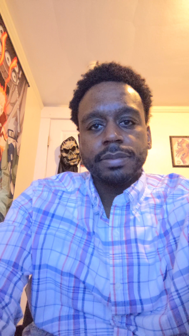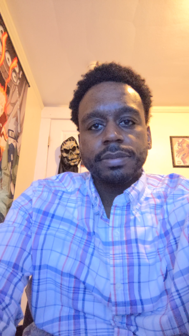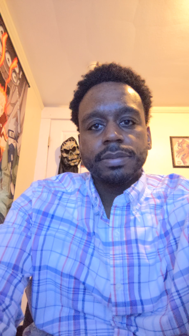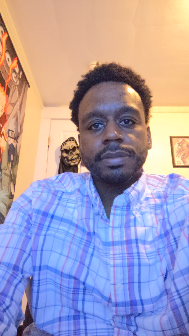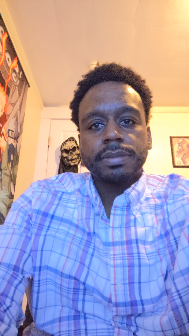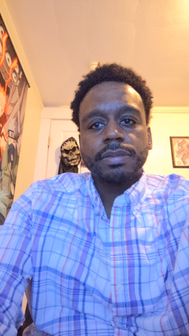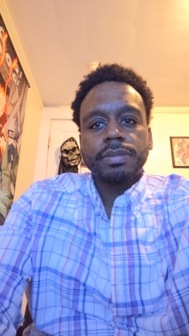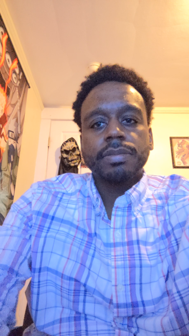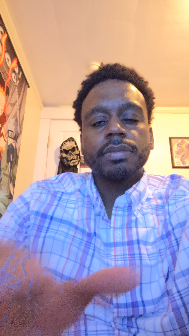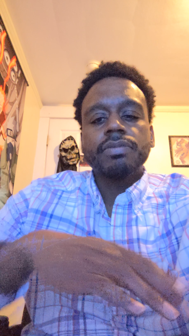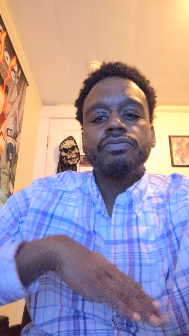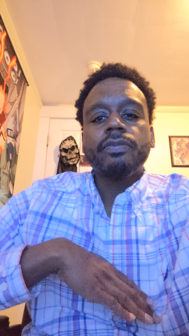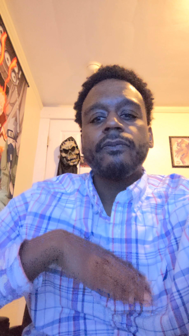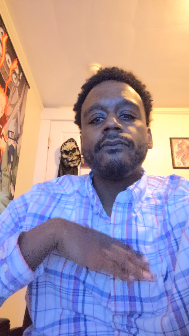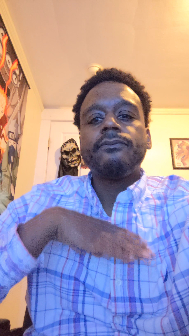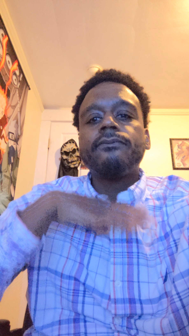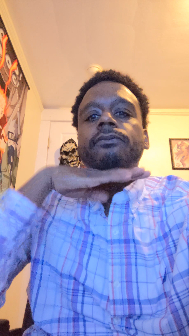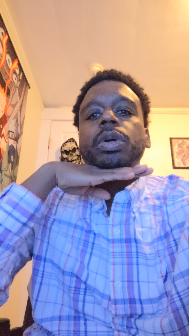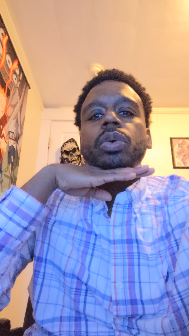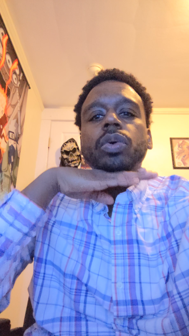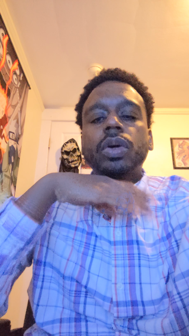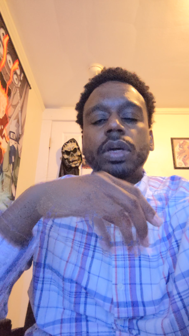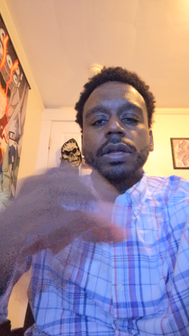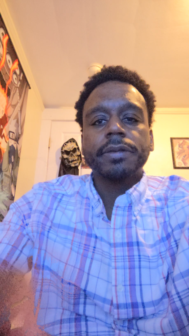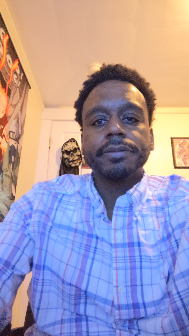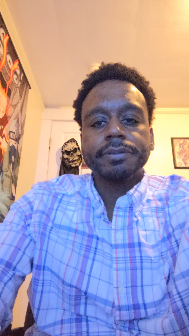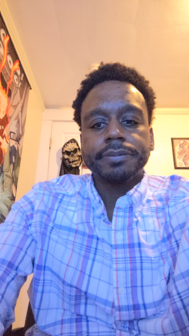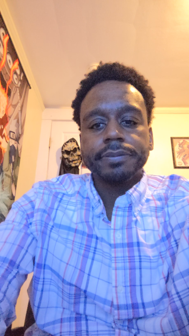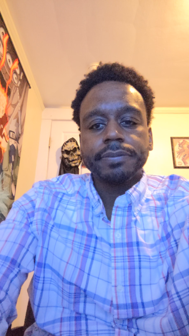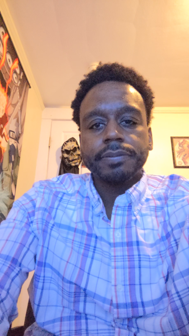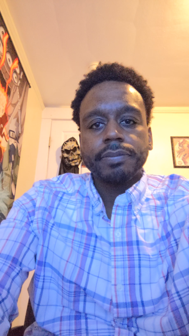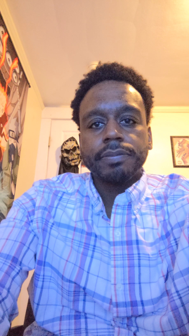full